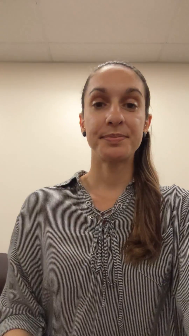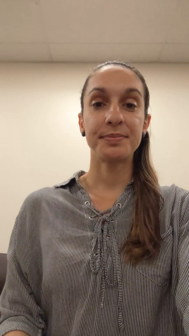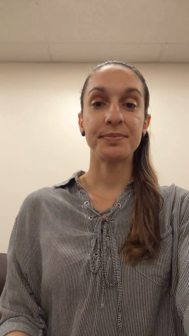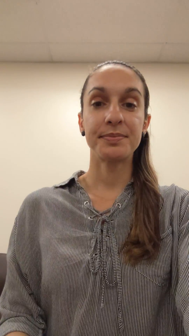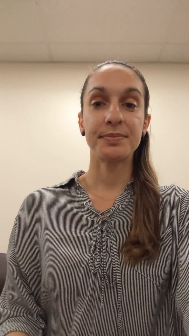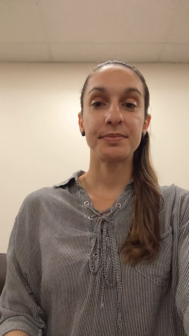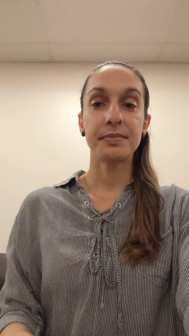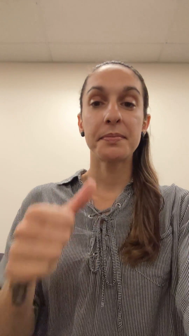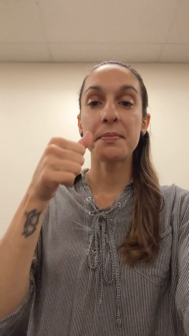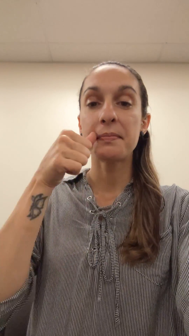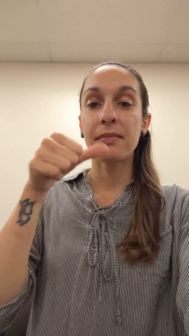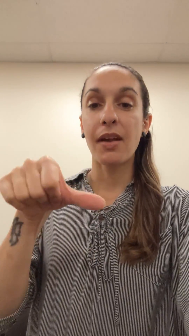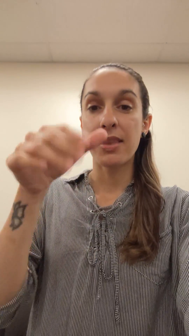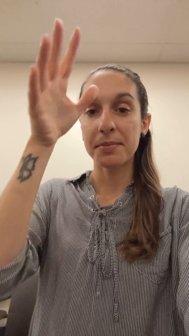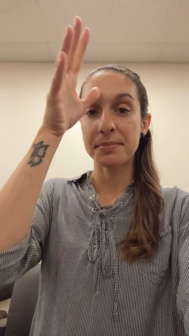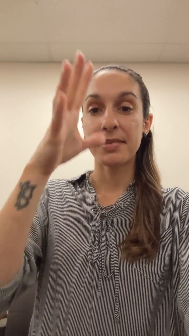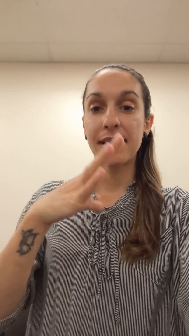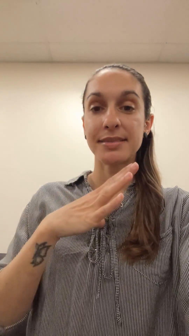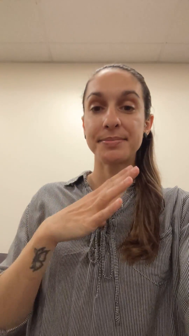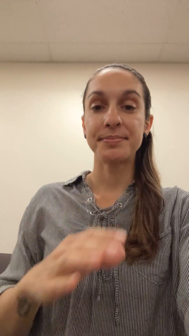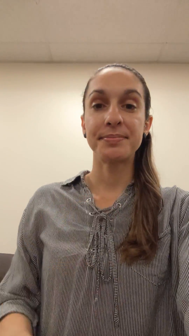mailman